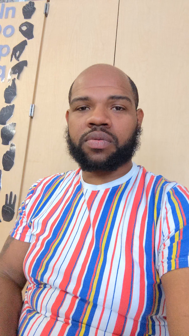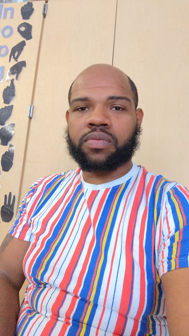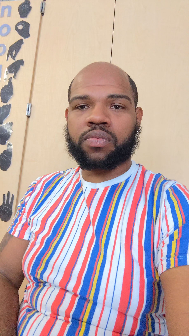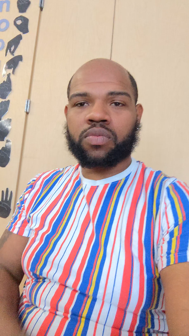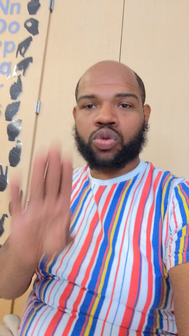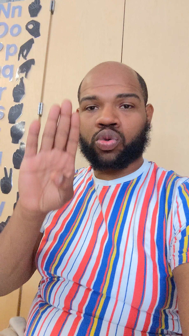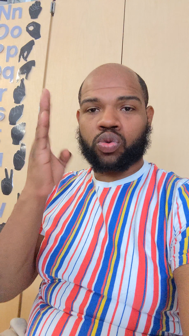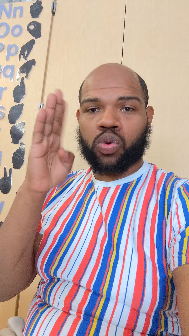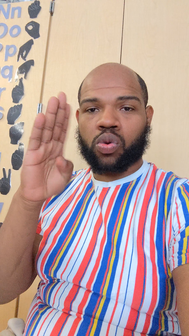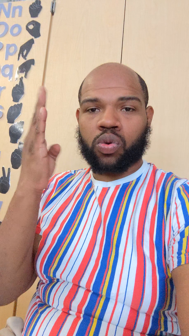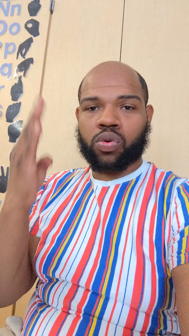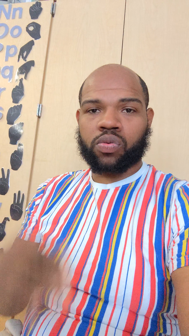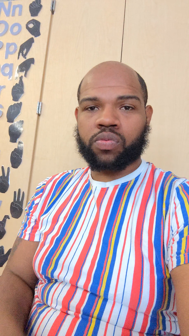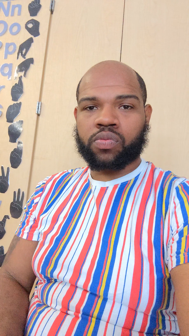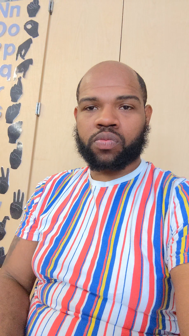door